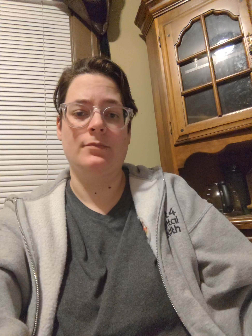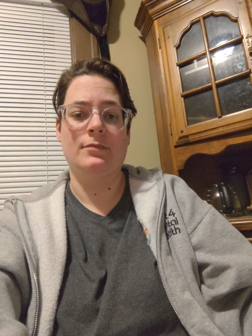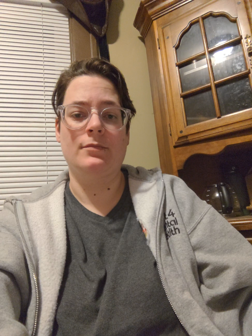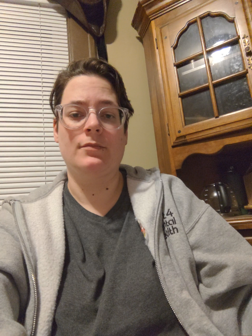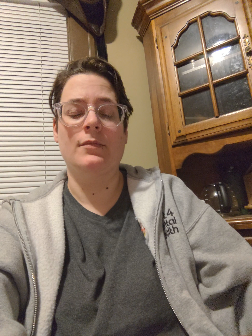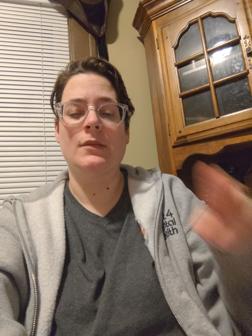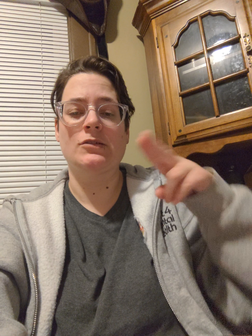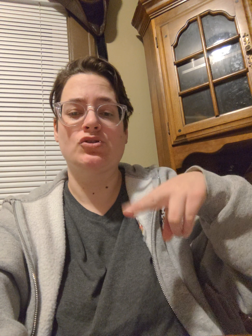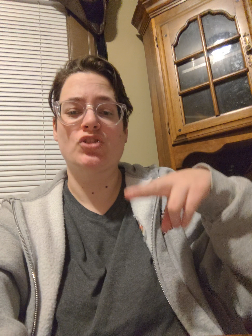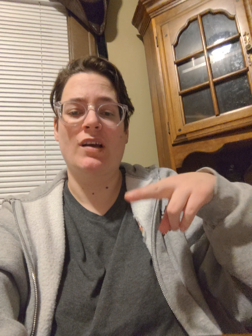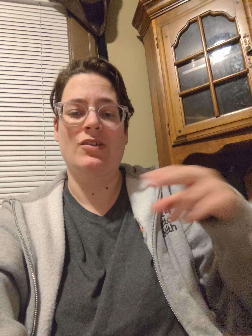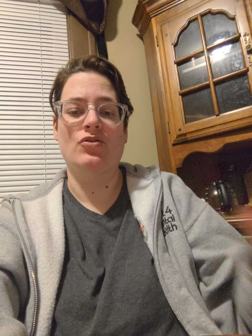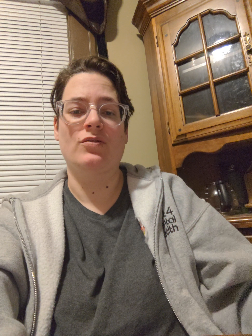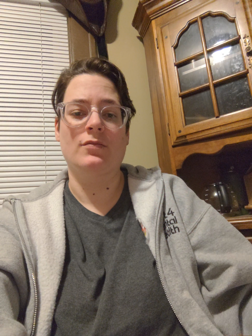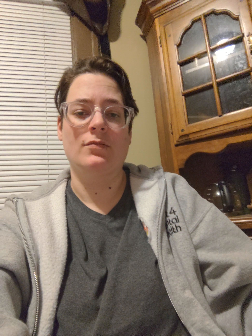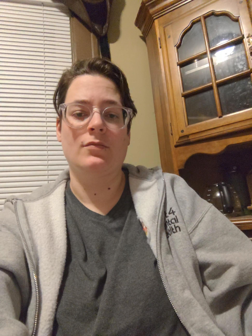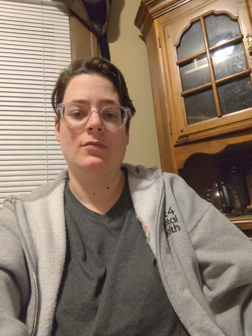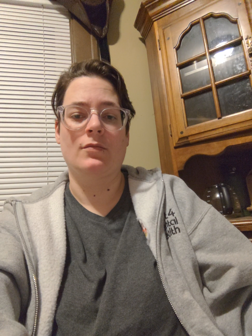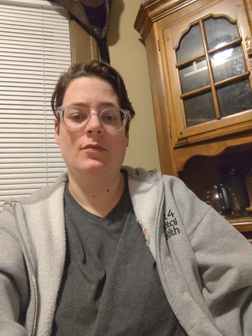chair